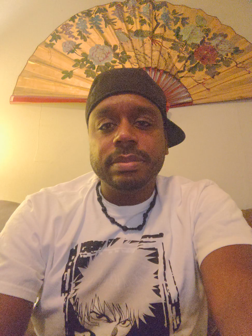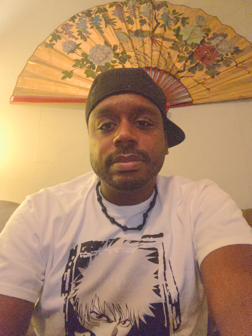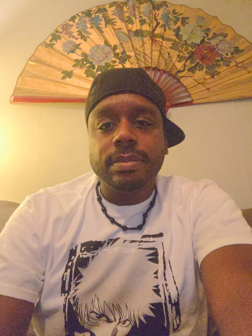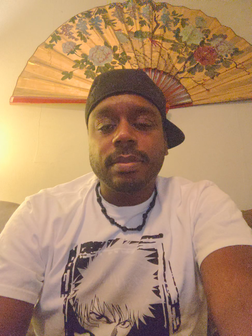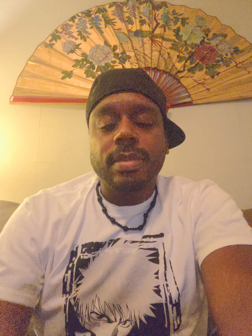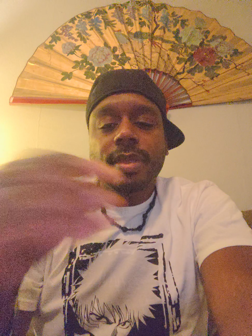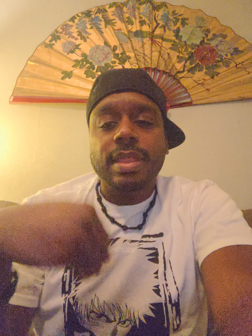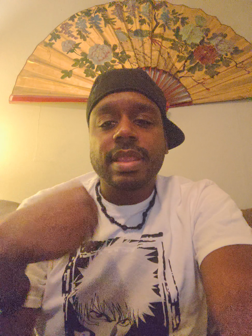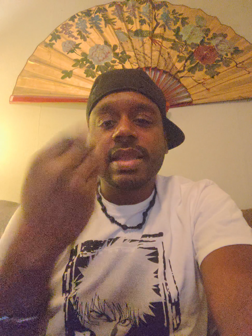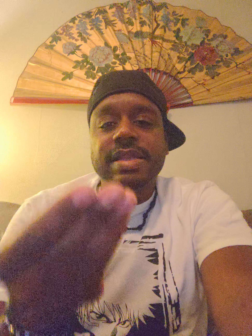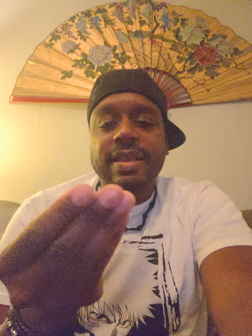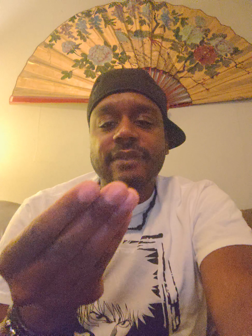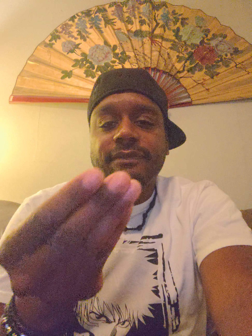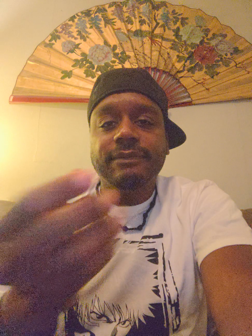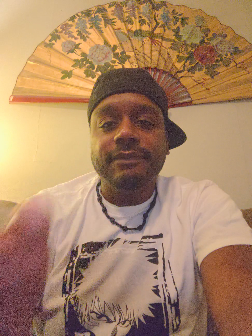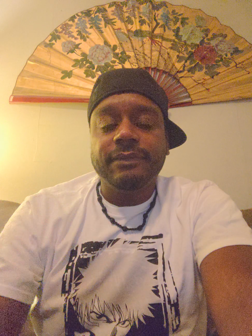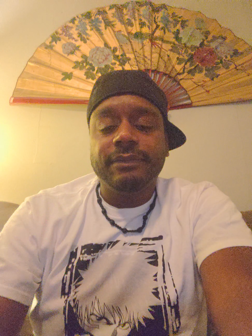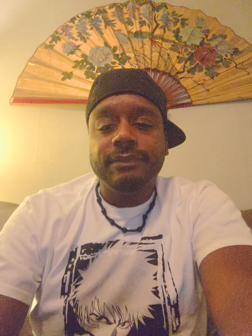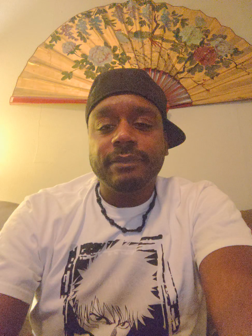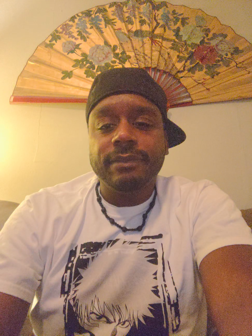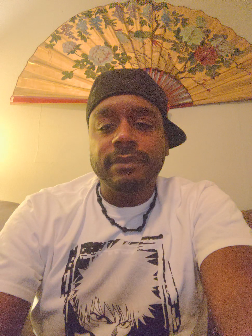give